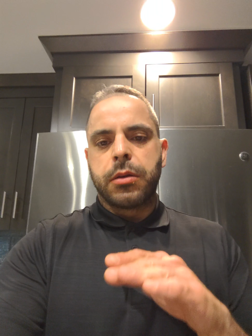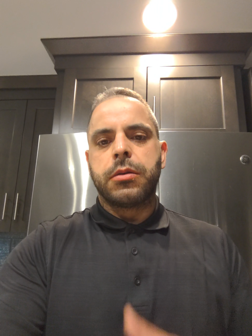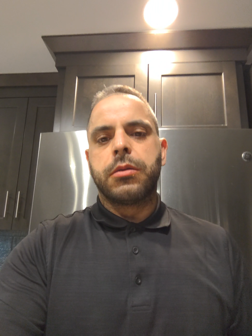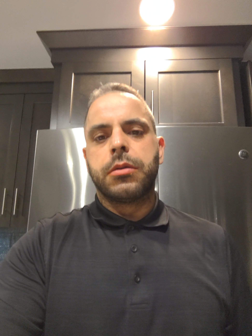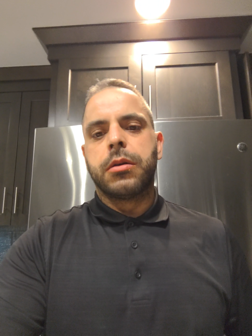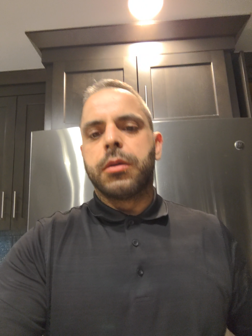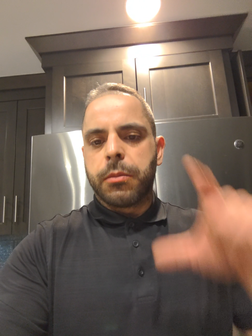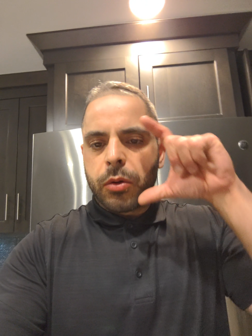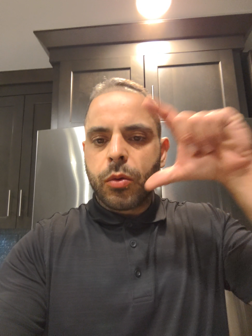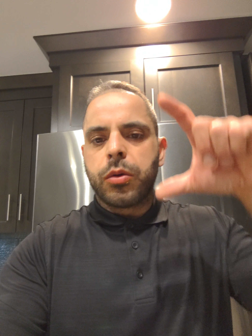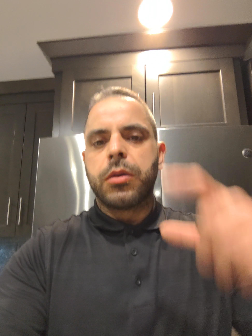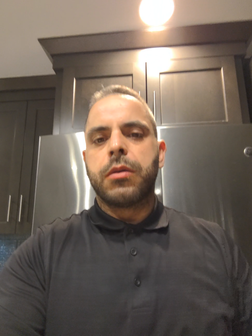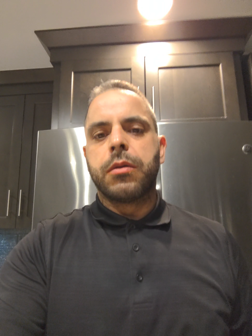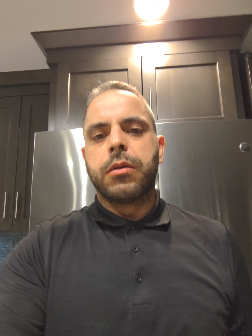moon